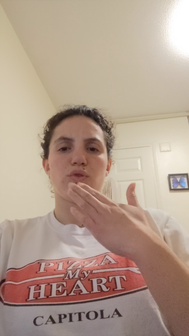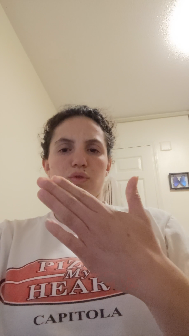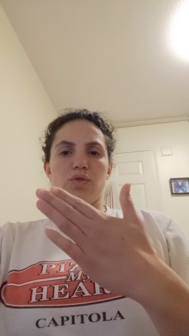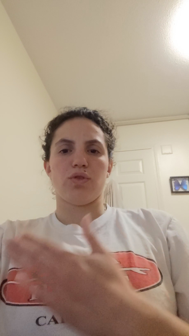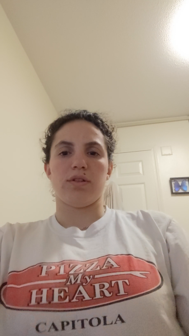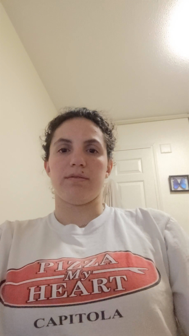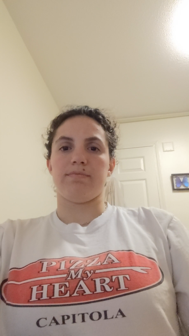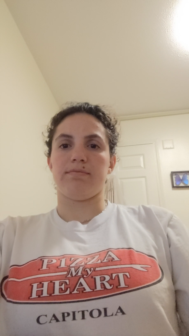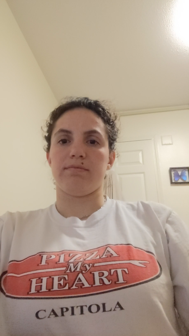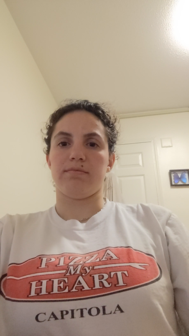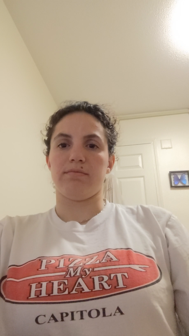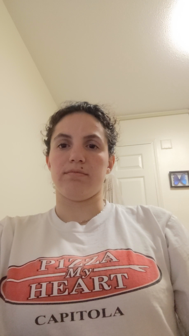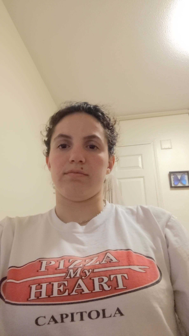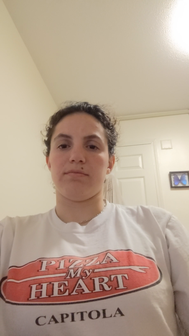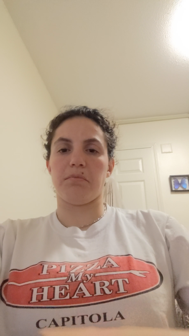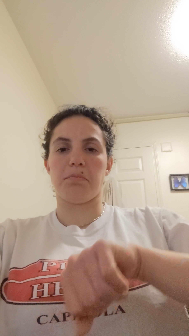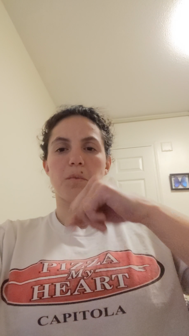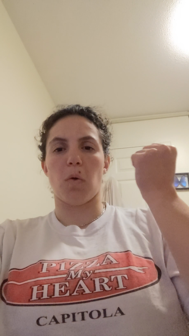broken